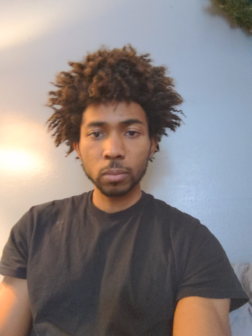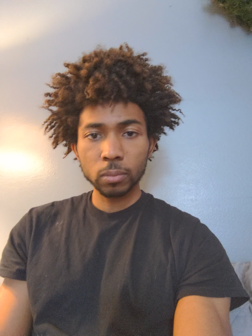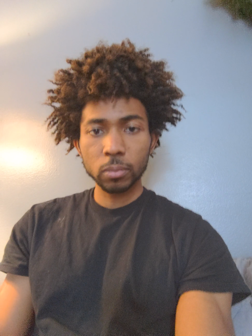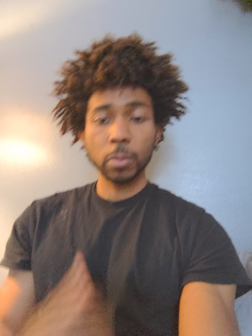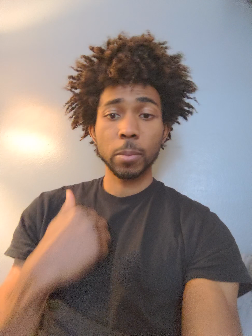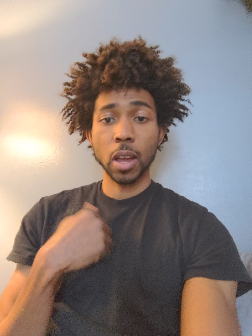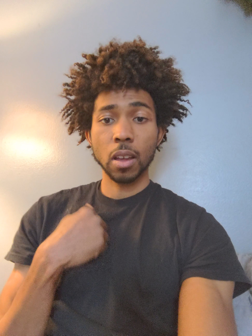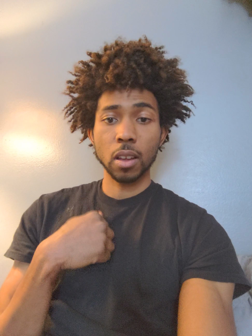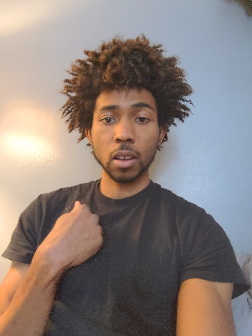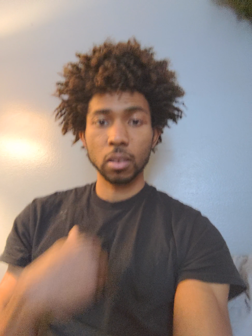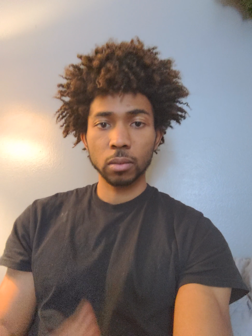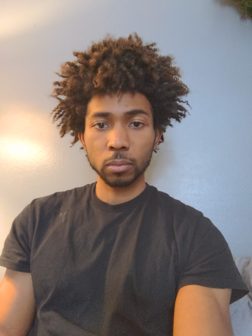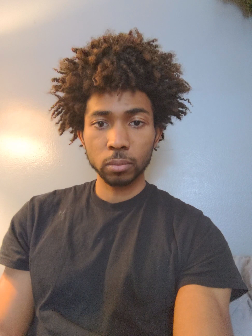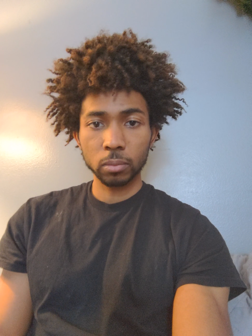bath